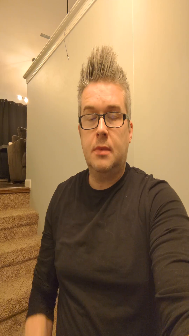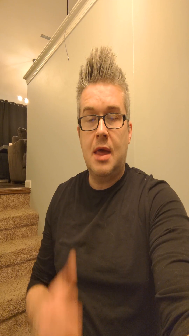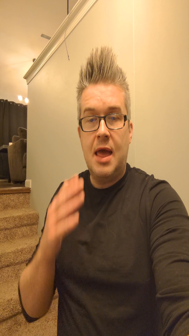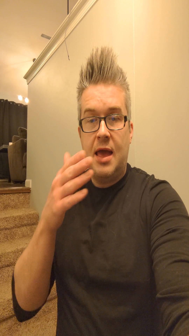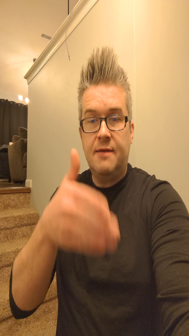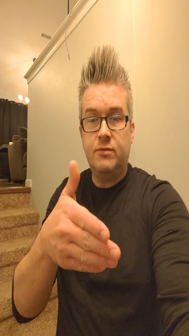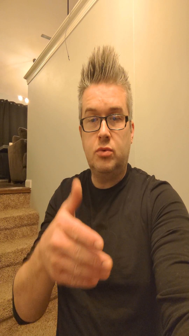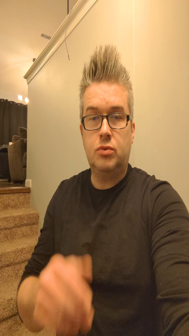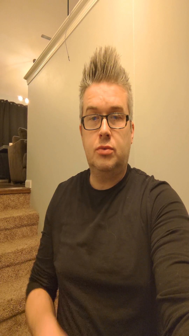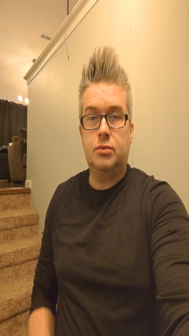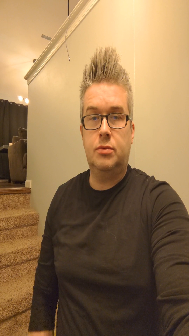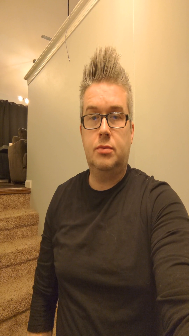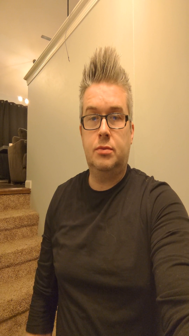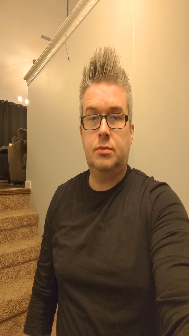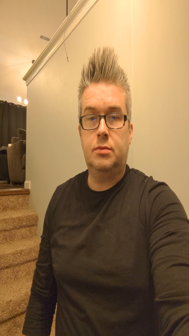after